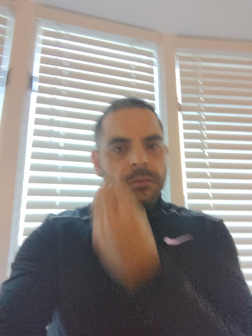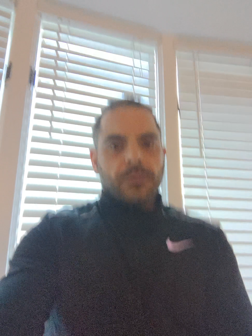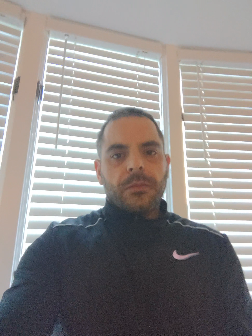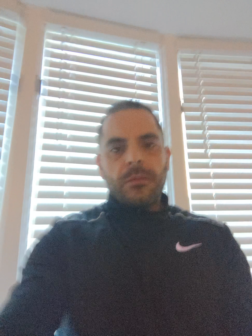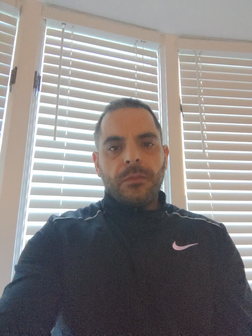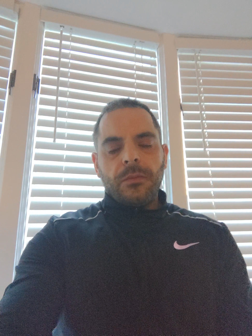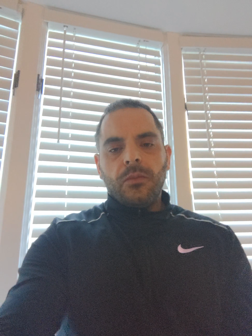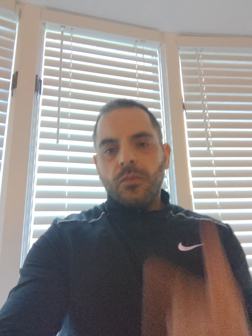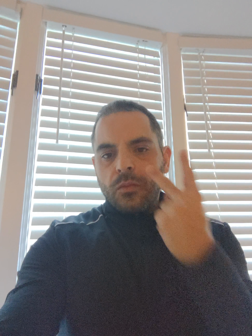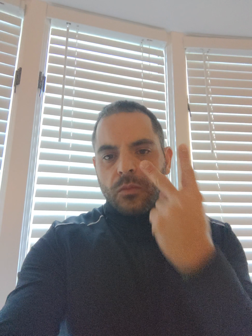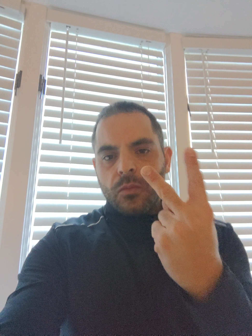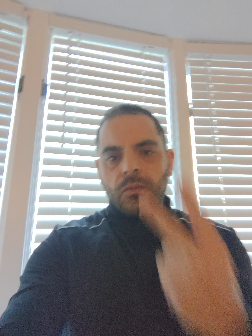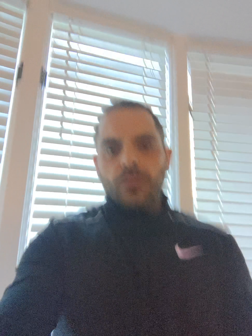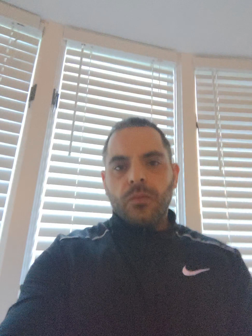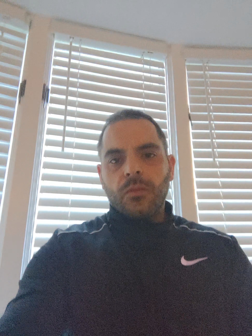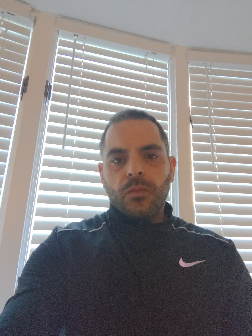look